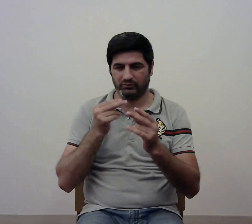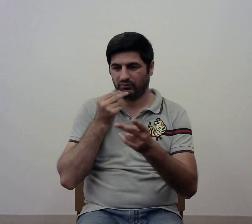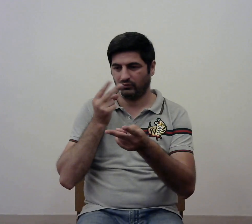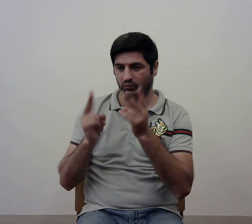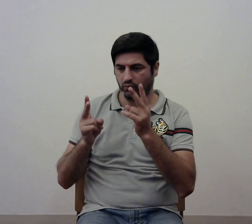mətbəx